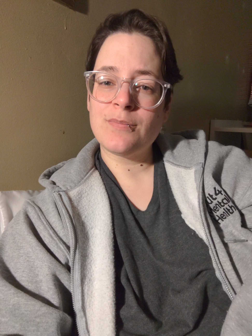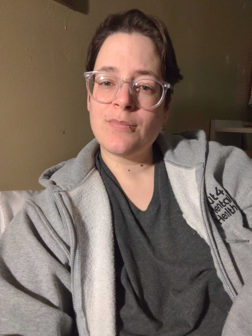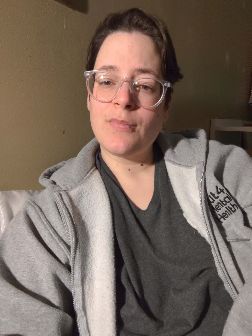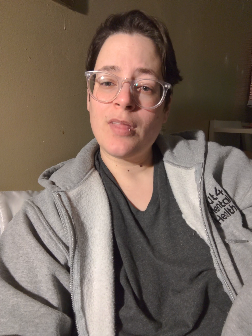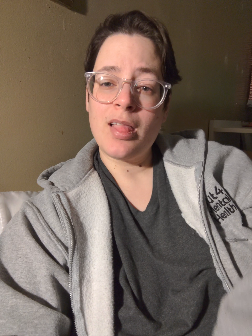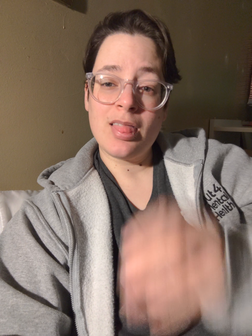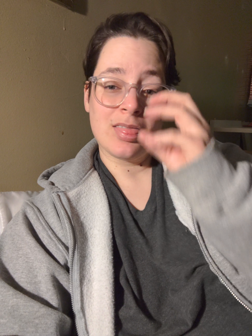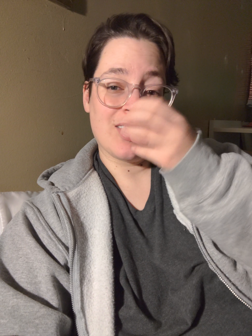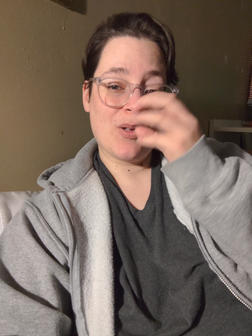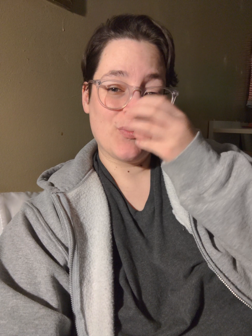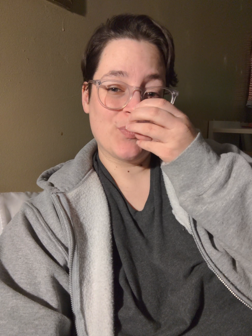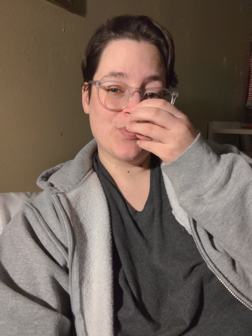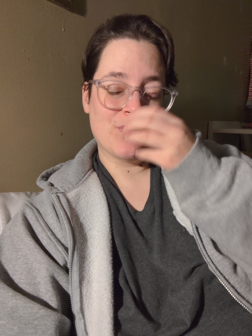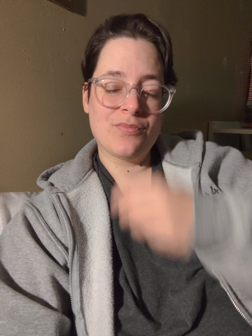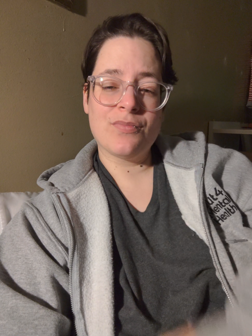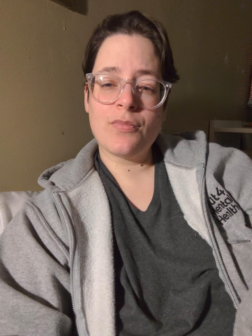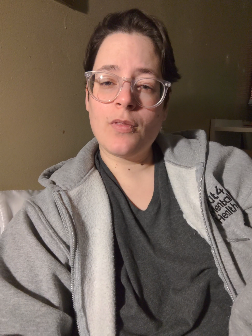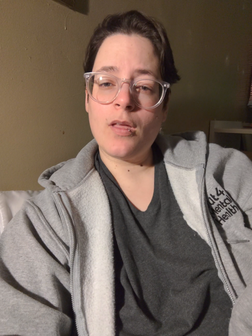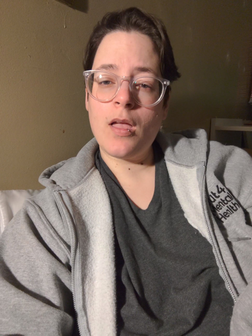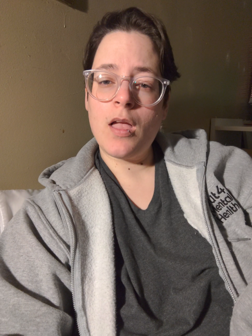clown